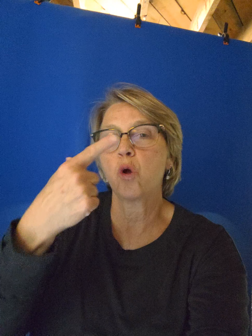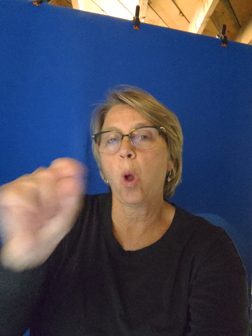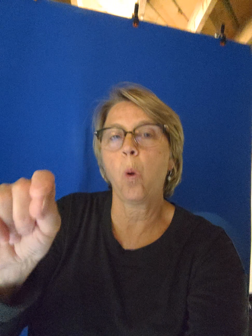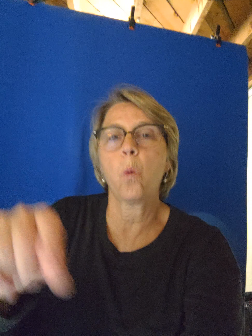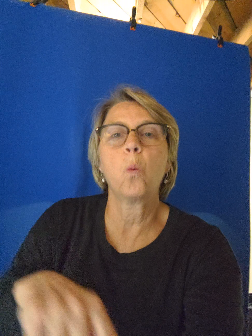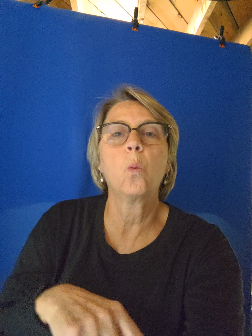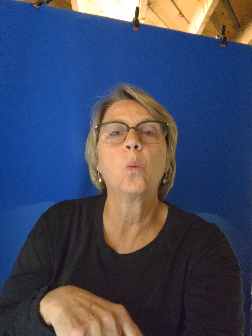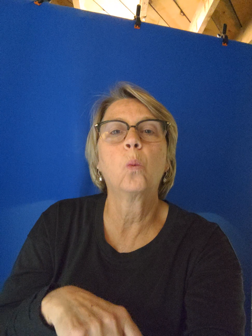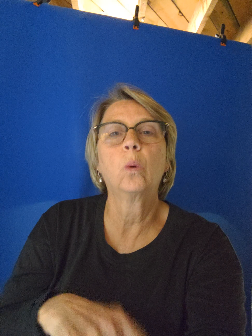go